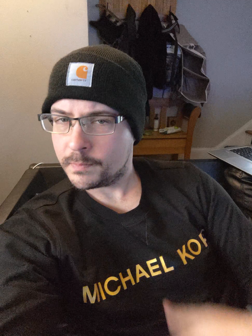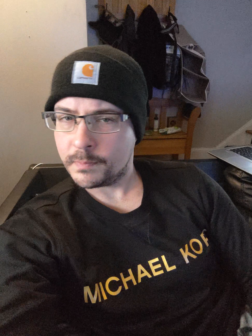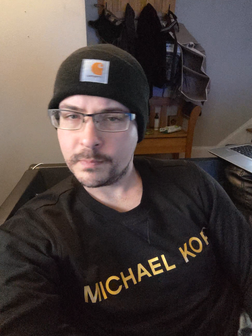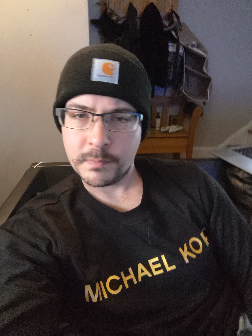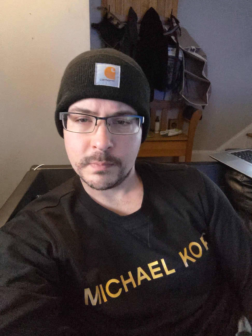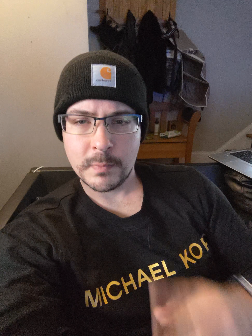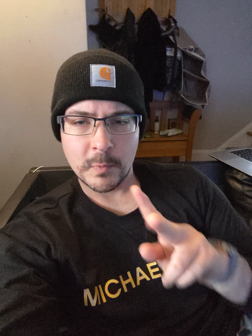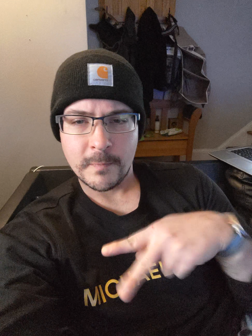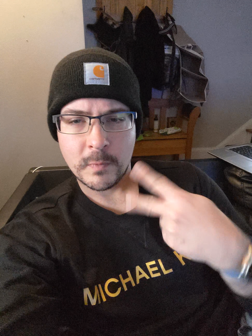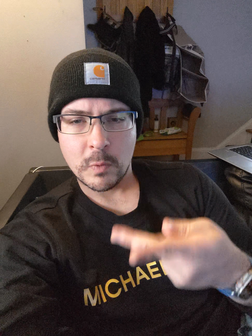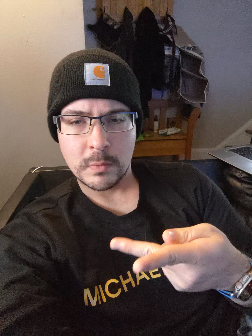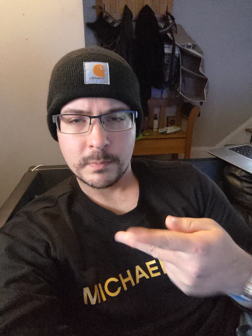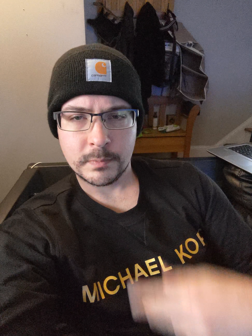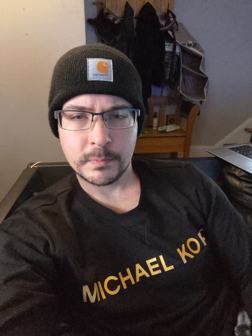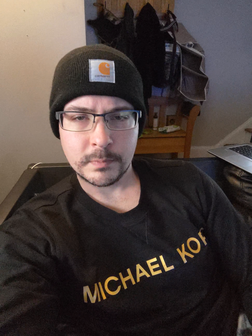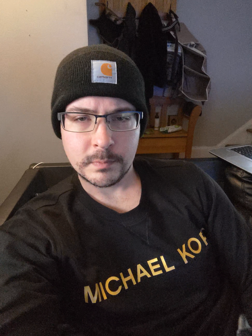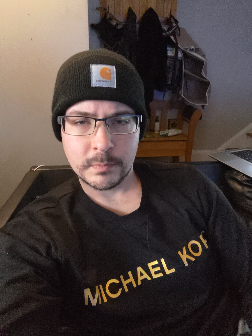fall